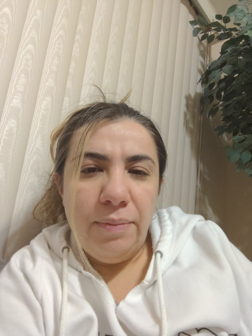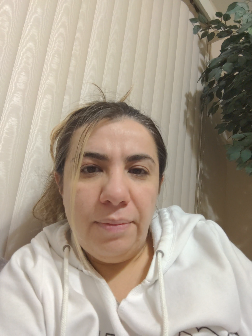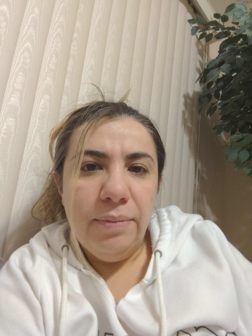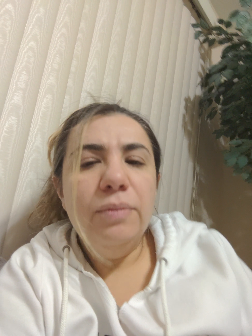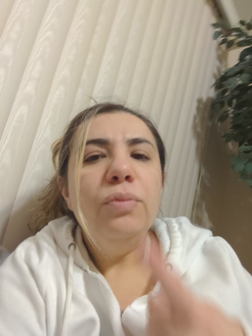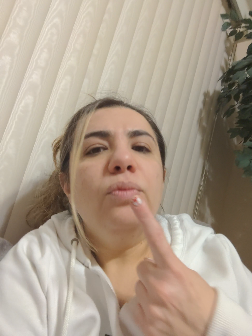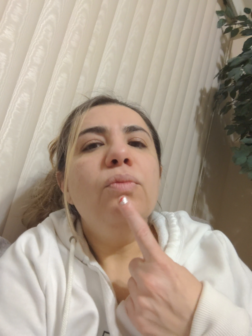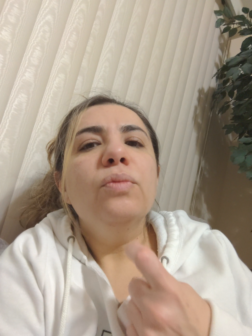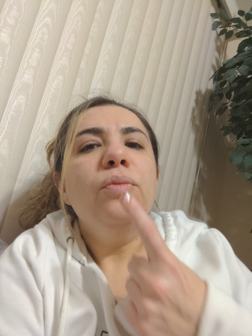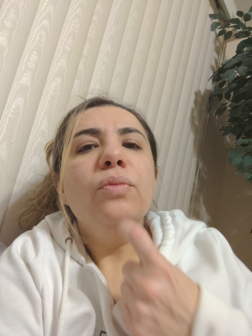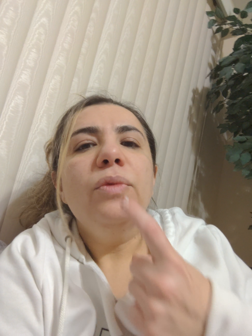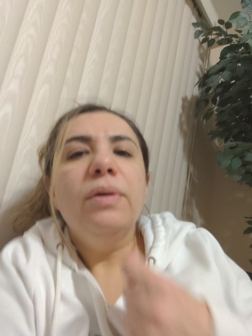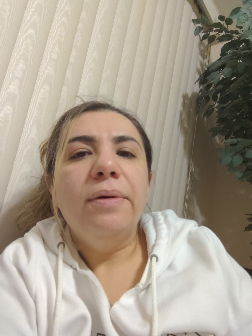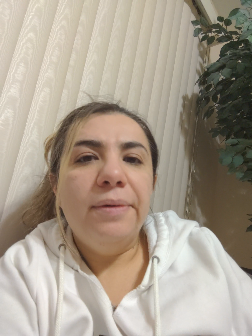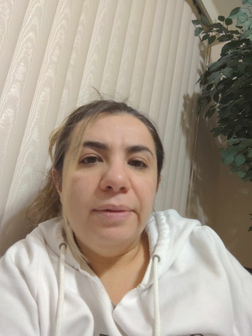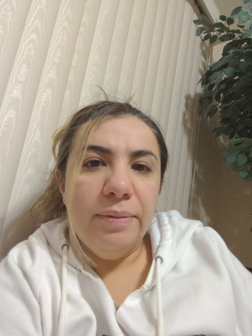red